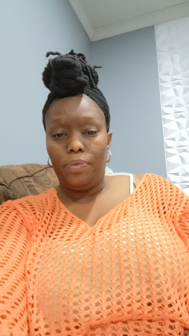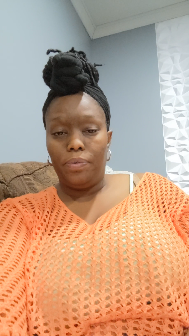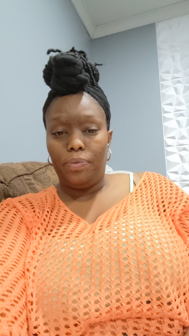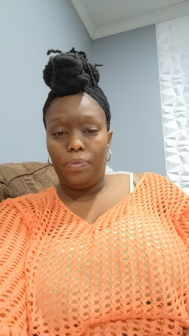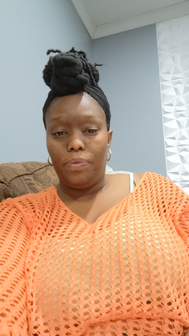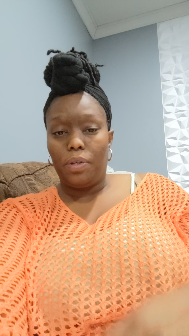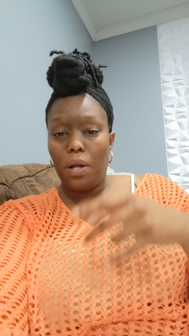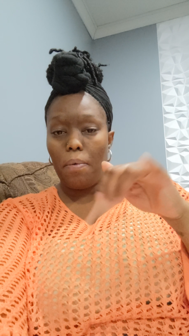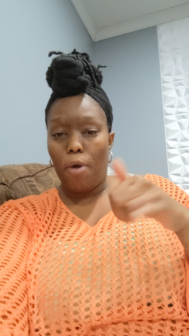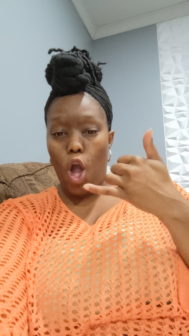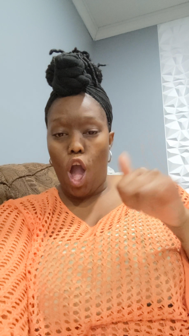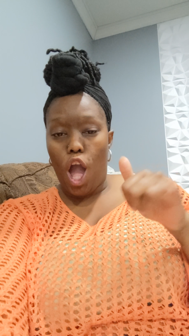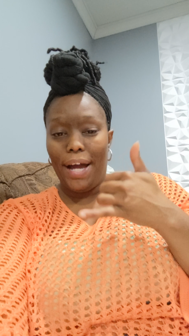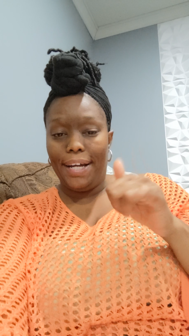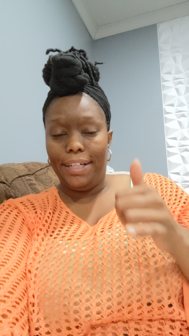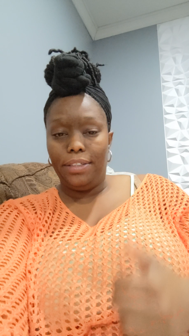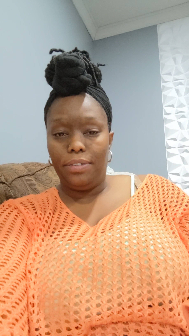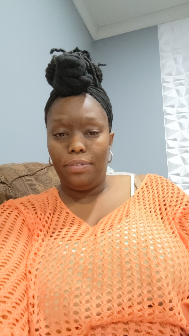party